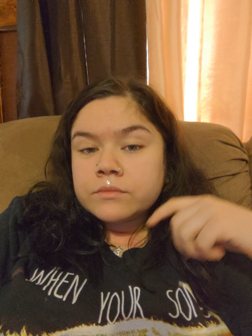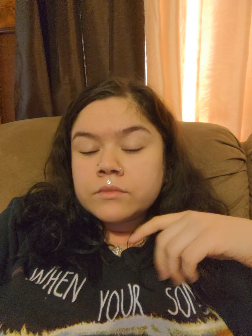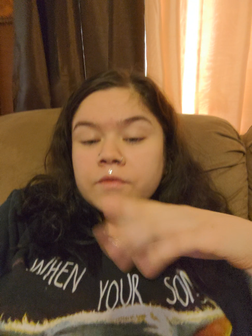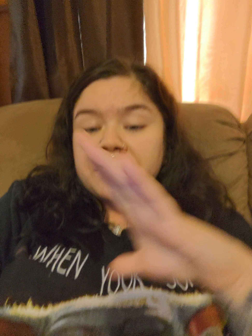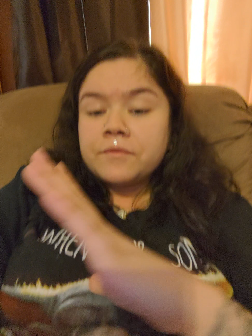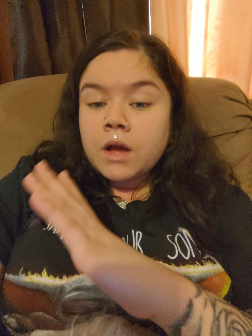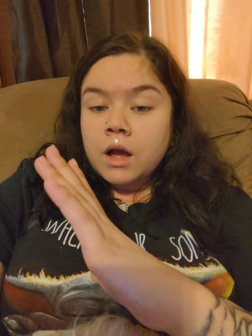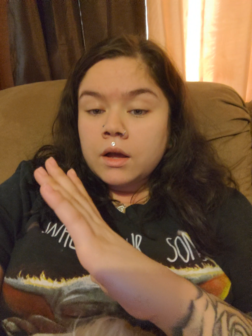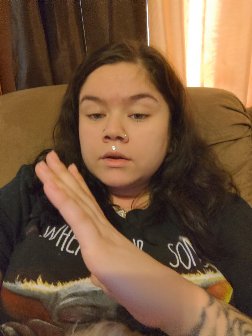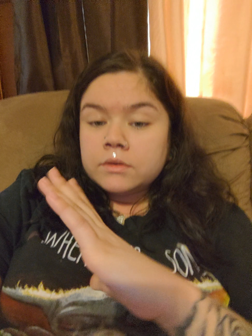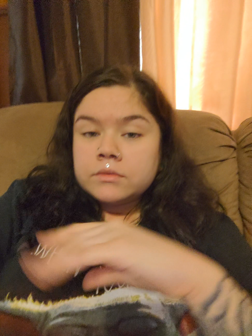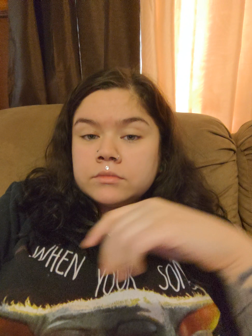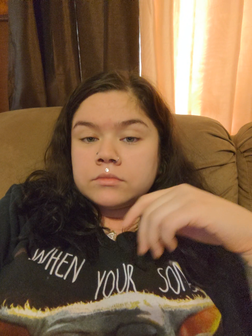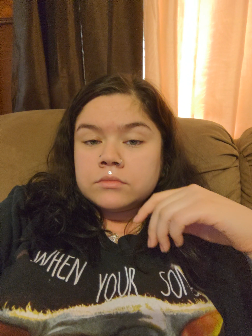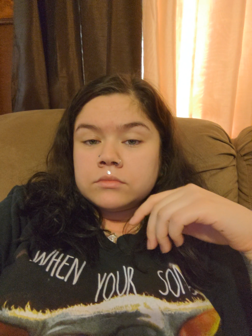fine